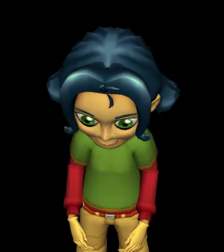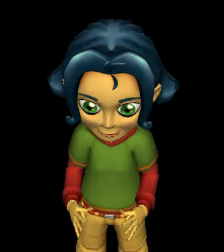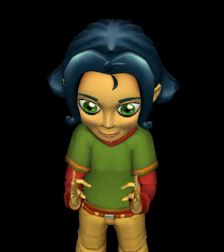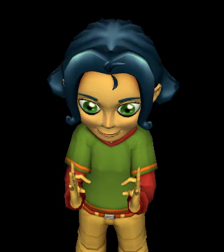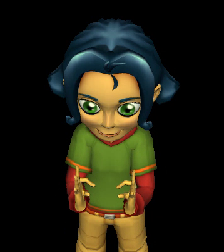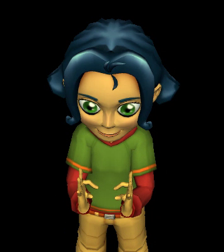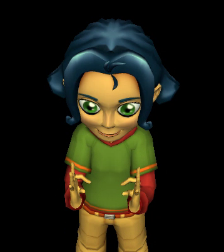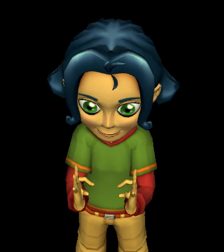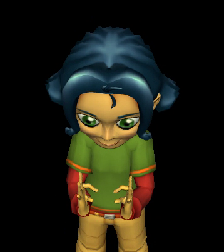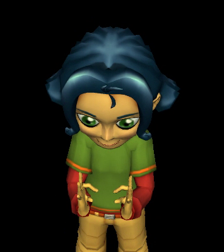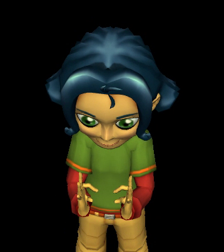خال